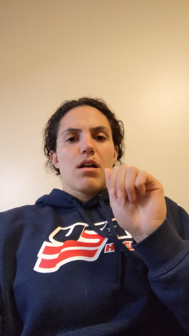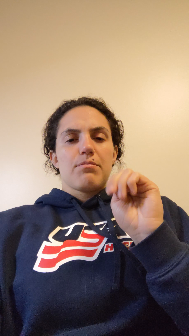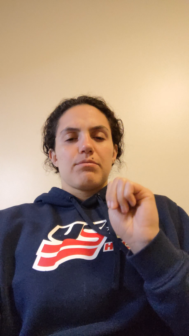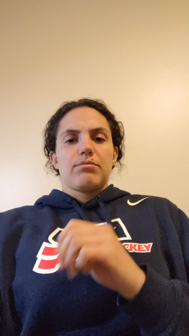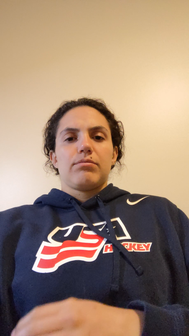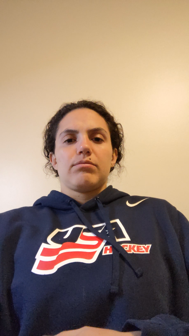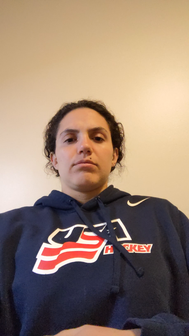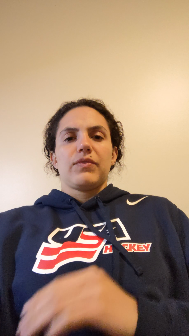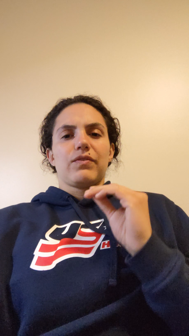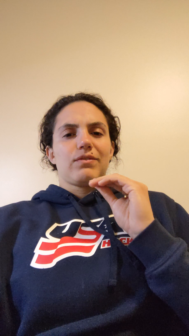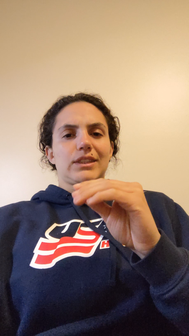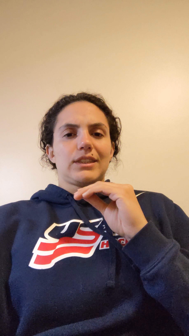fix